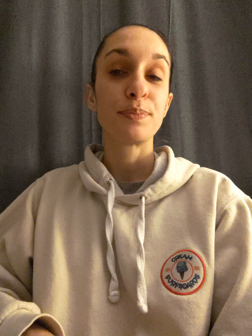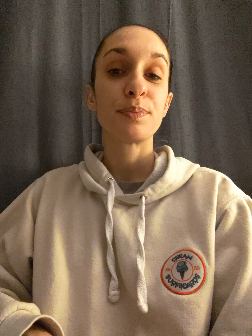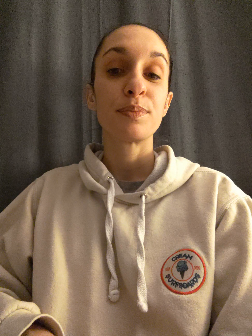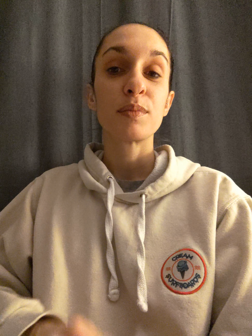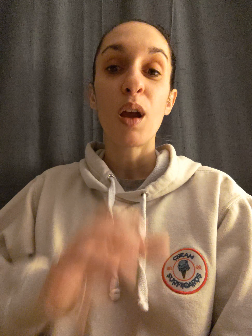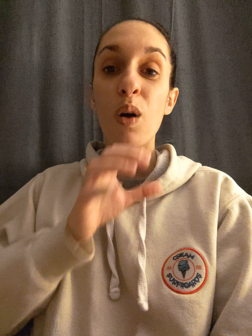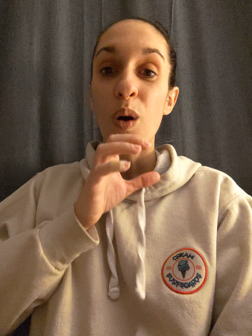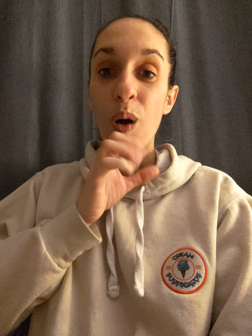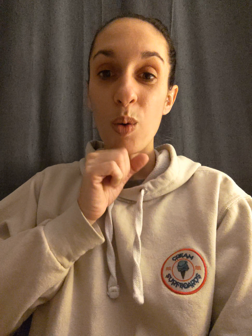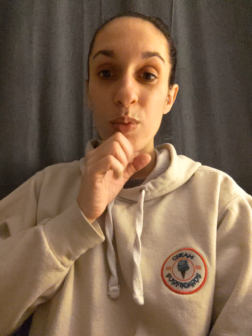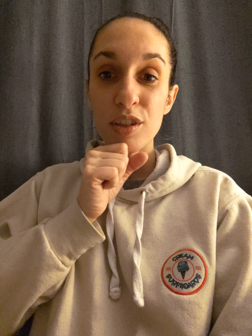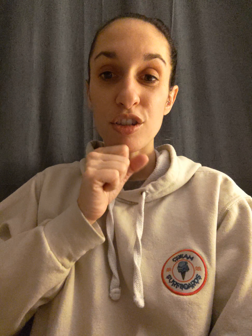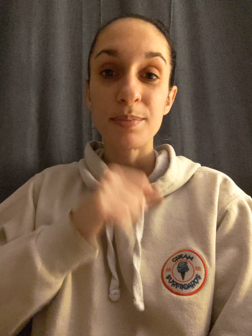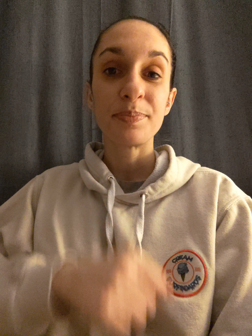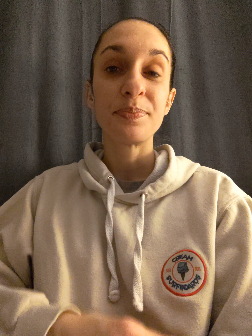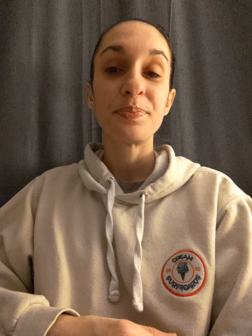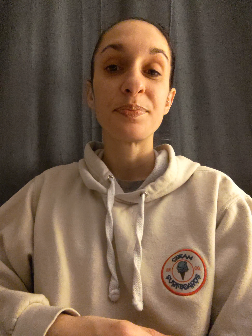orange